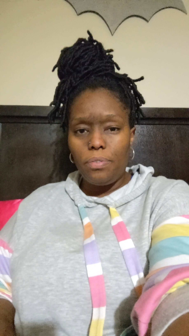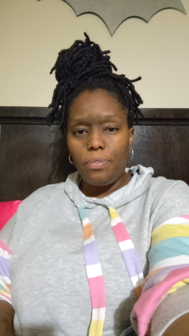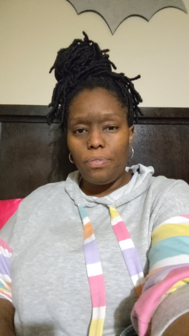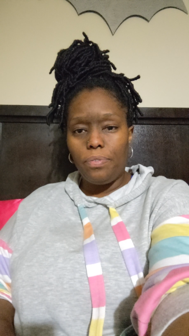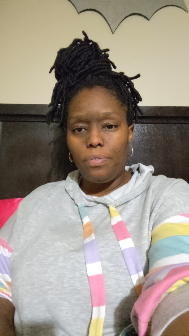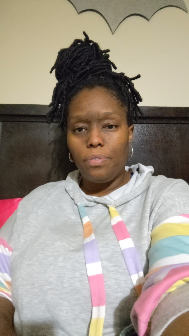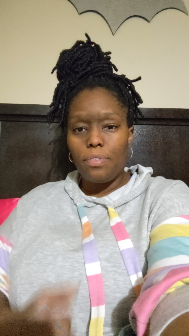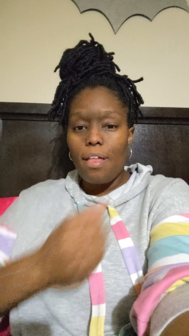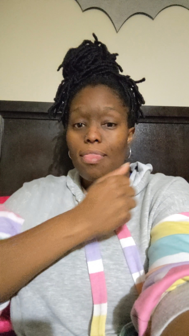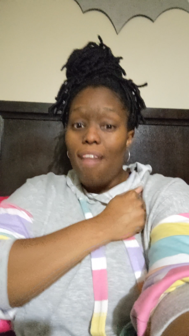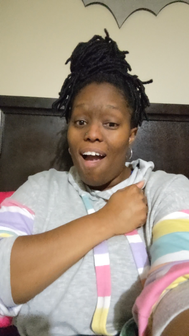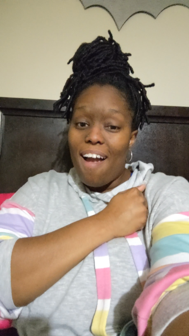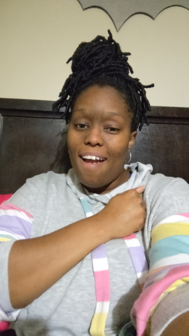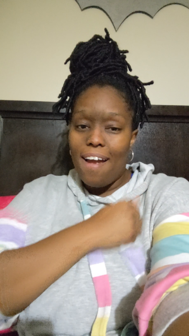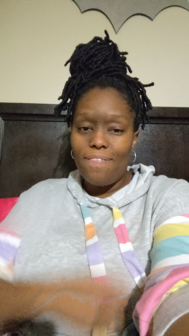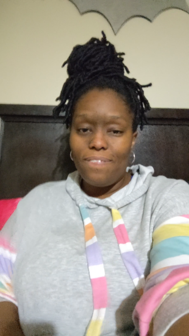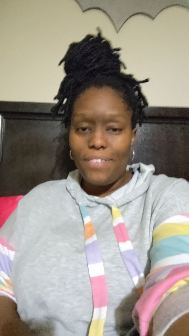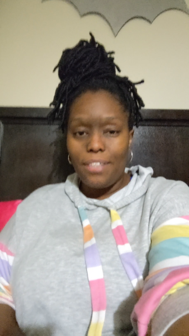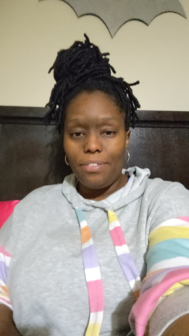love